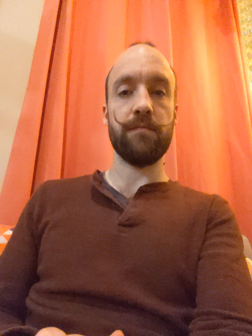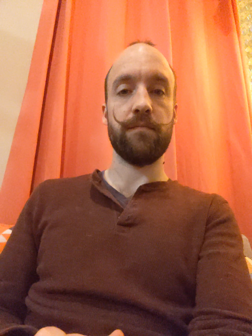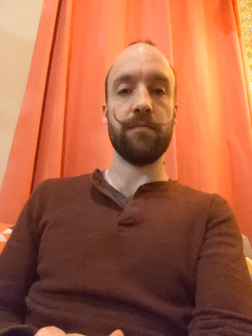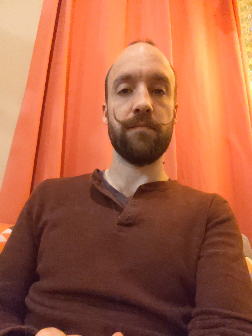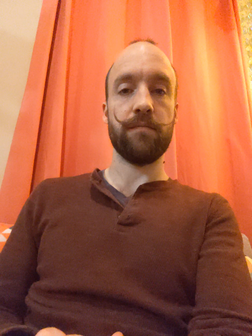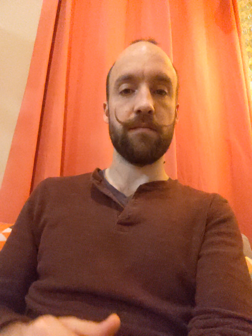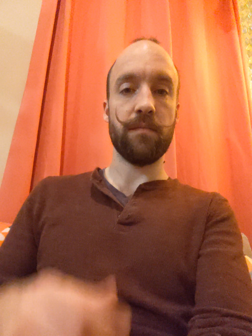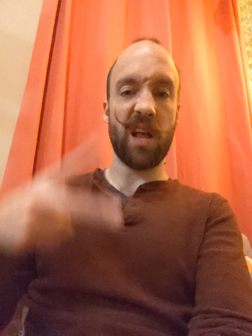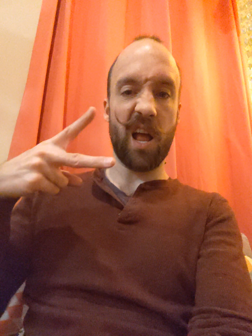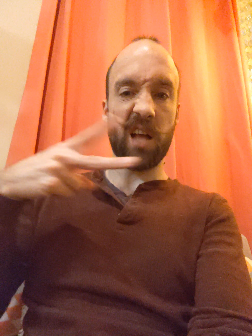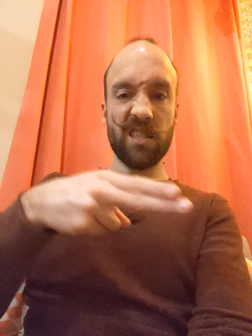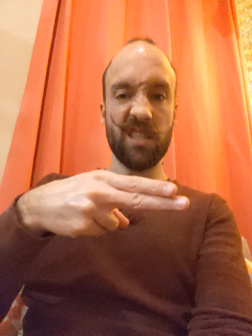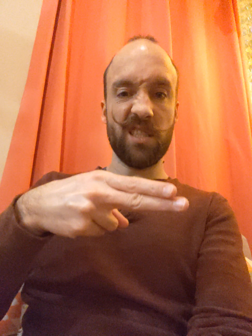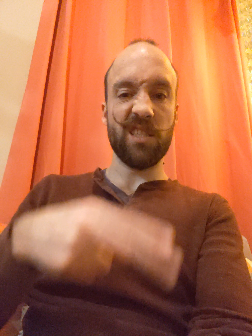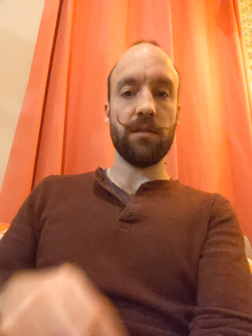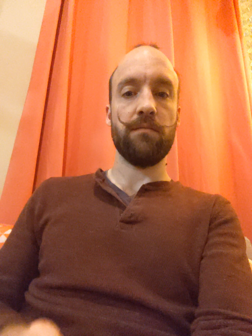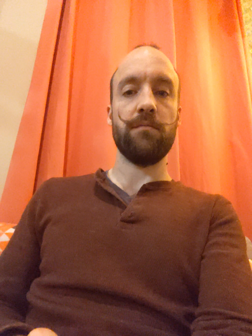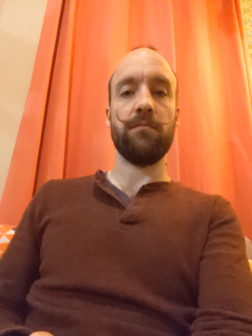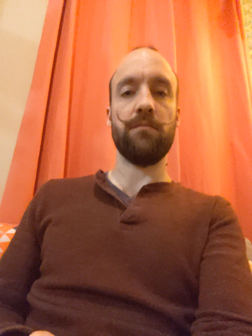cut